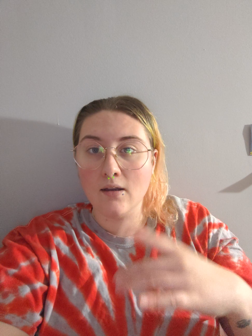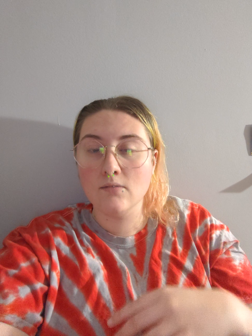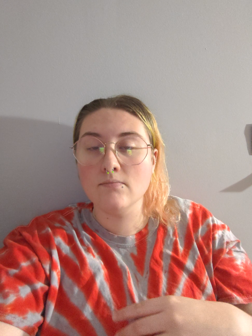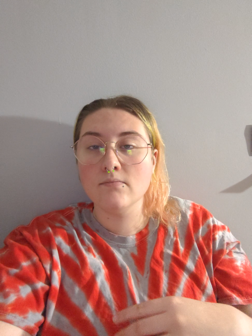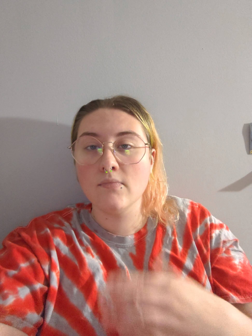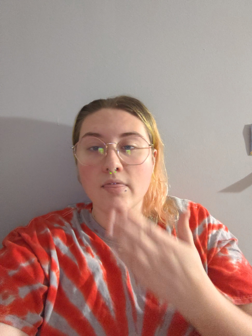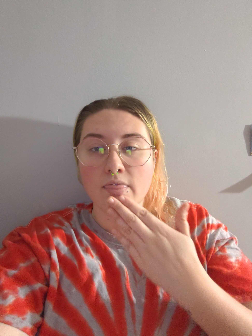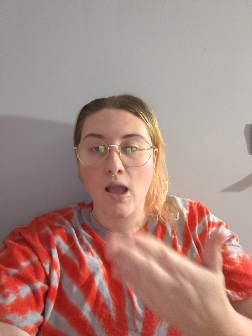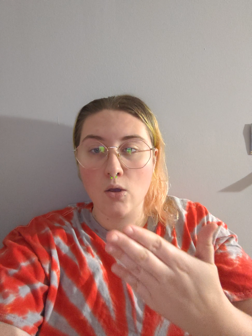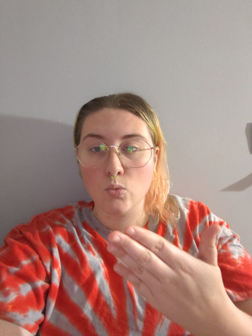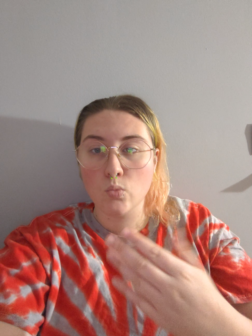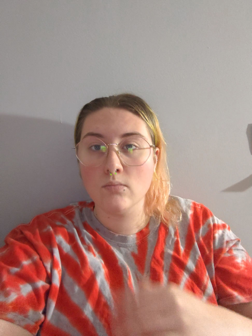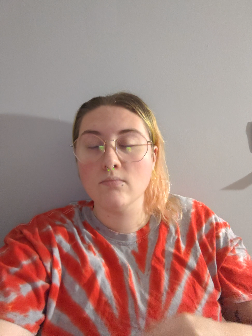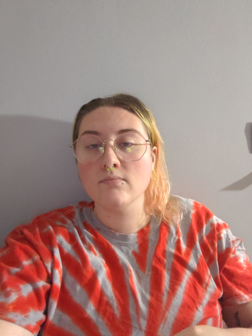thank you